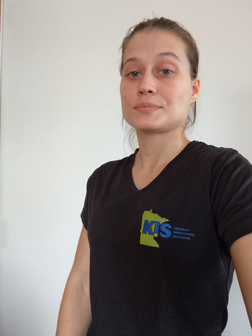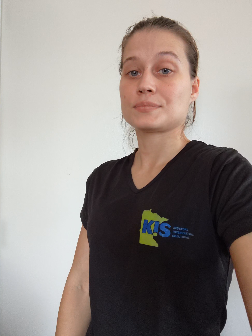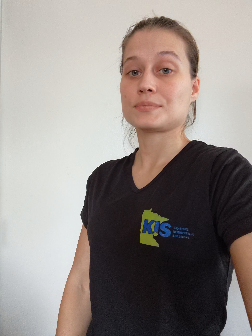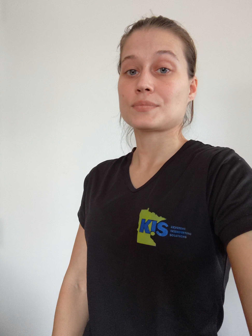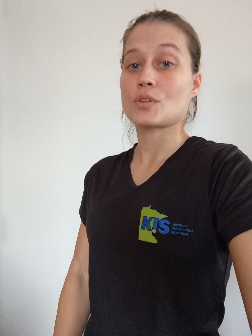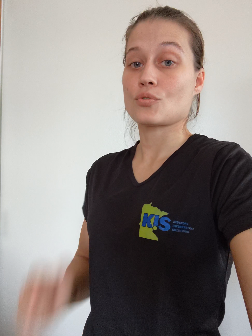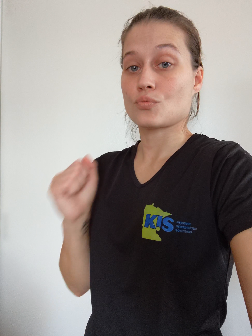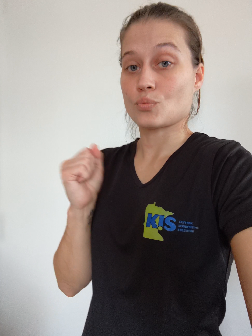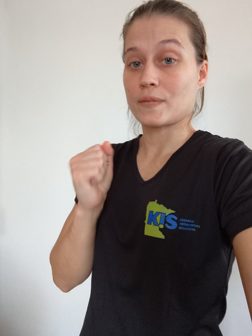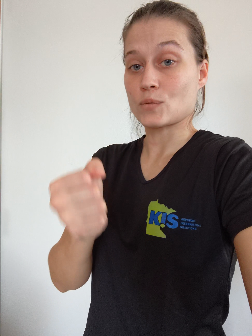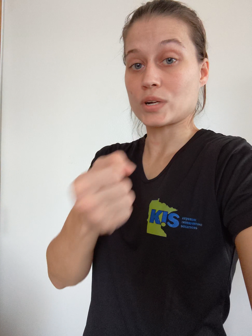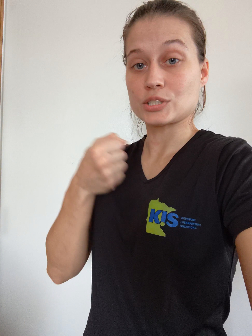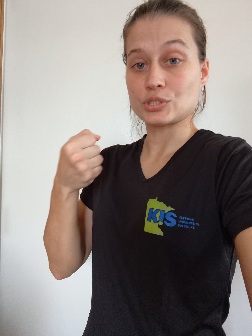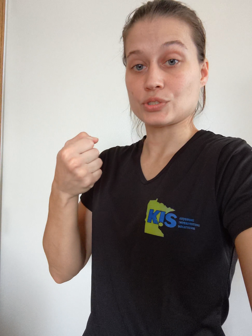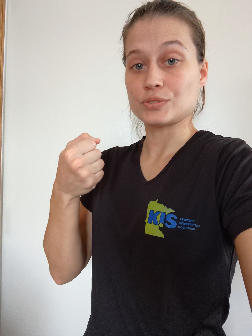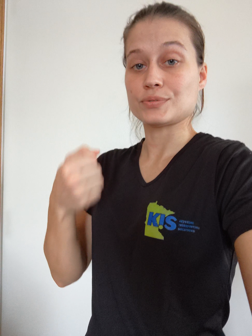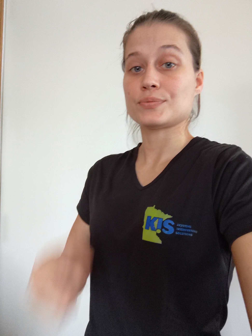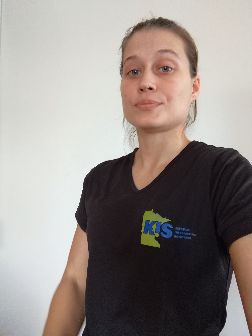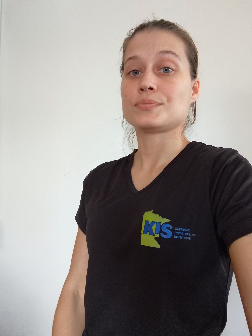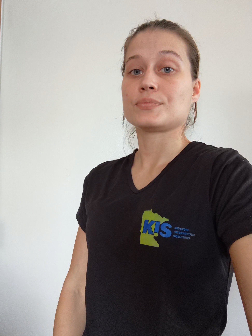refrigerator